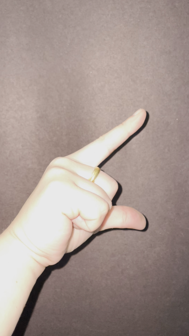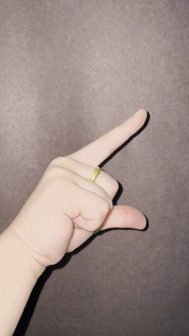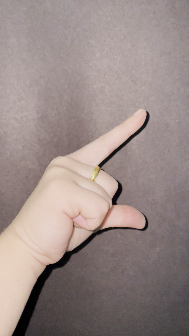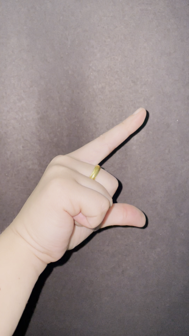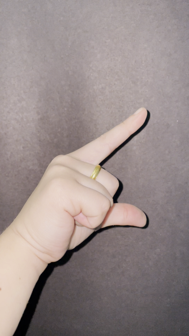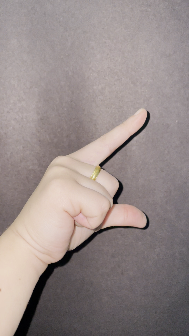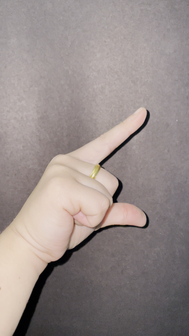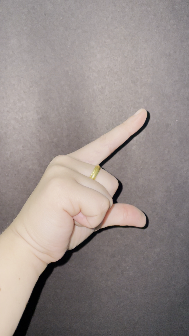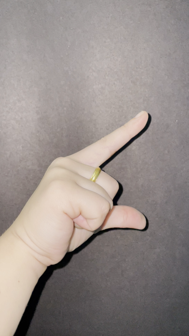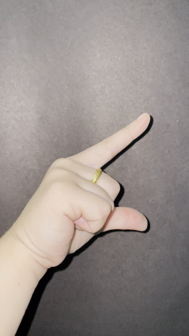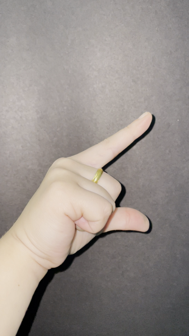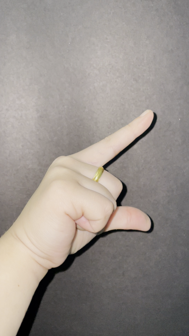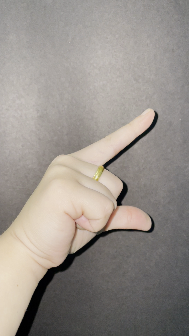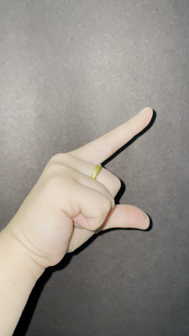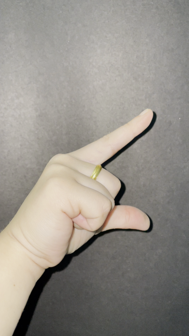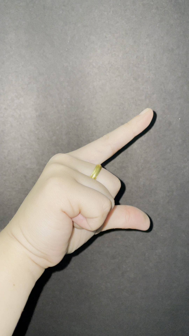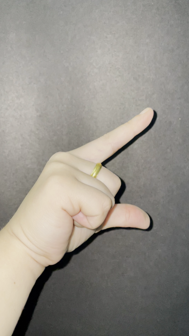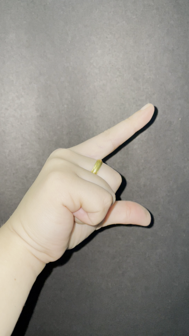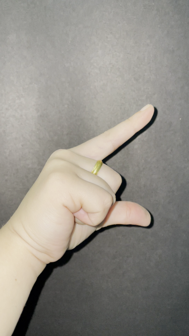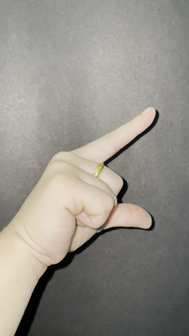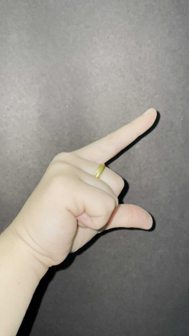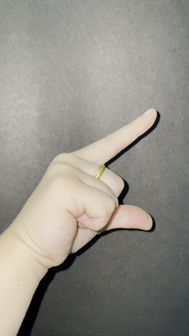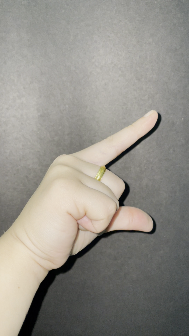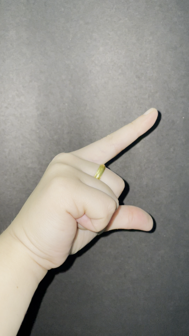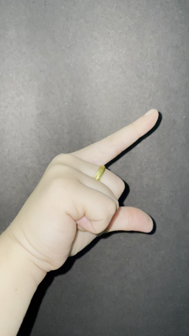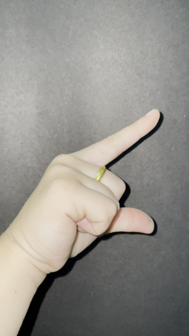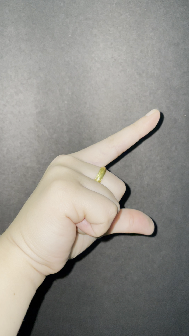ख